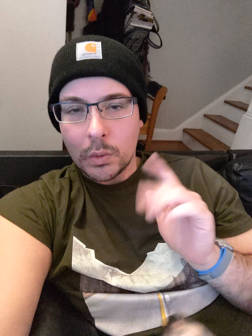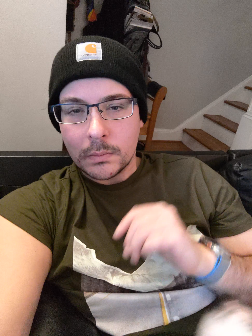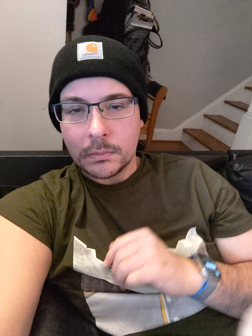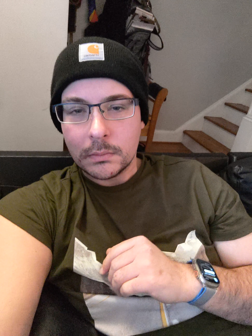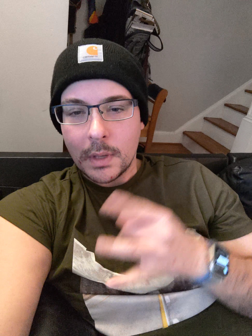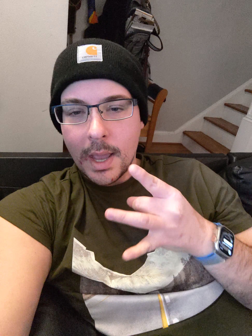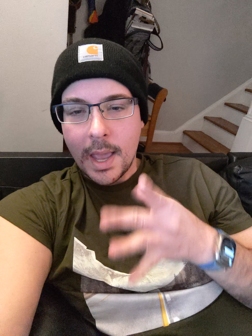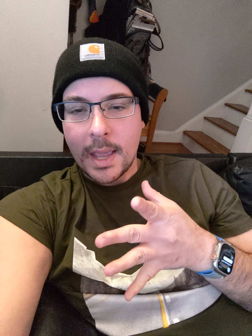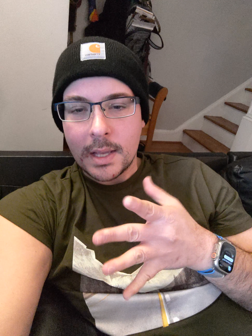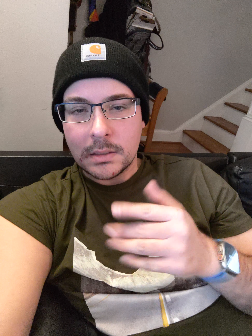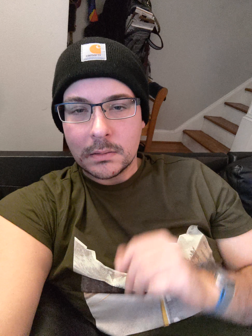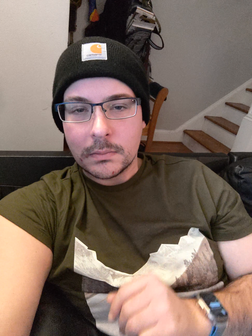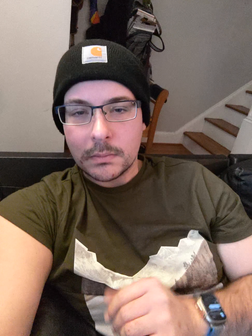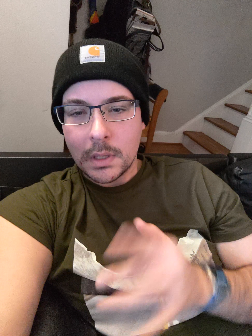hate